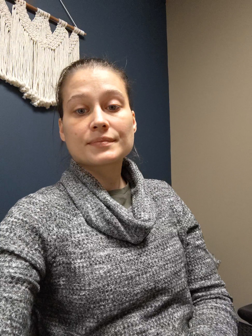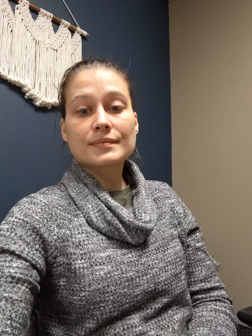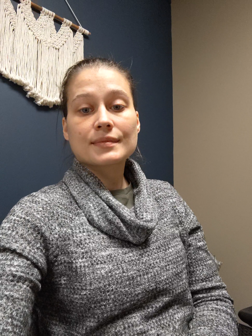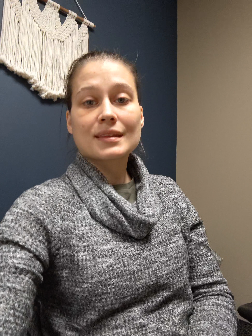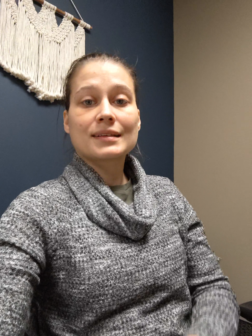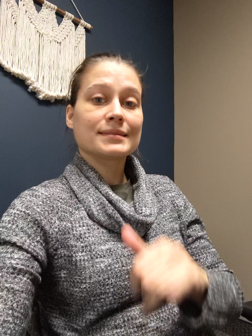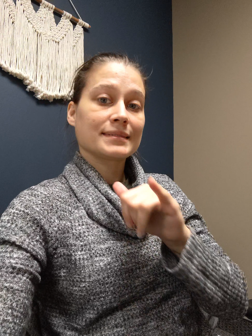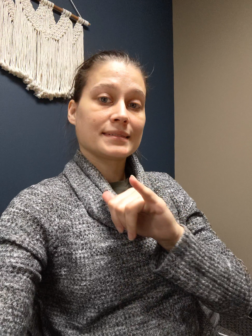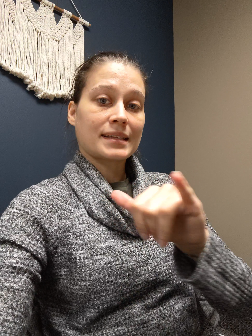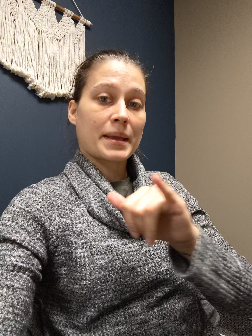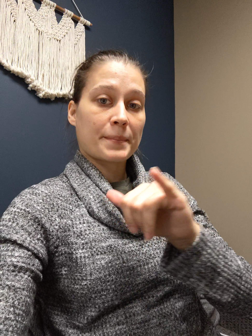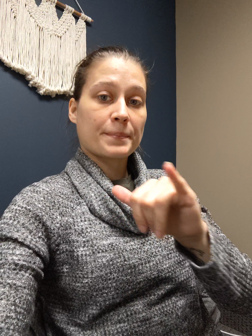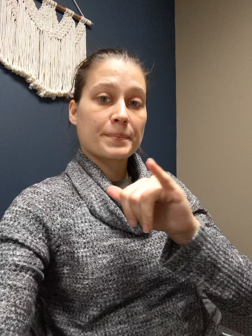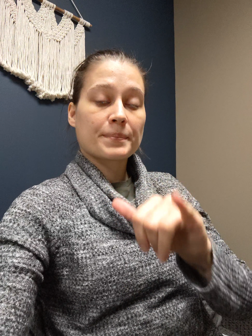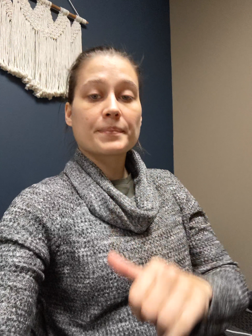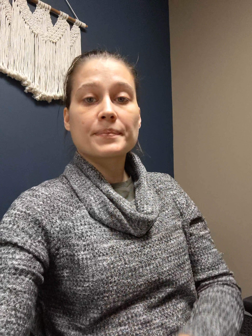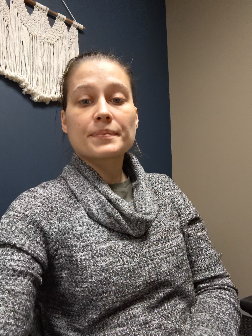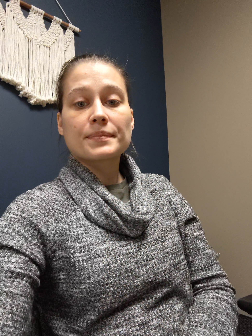same